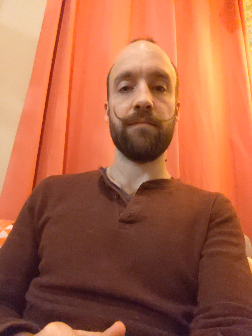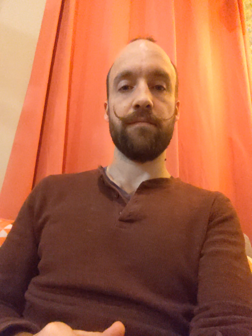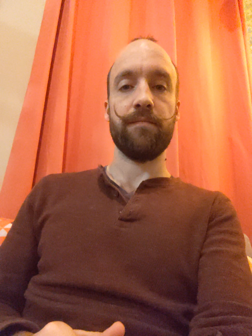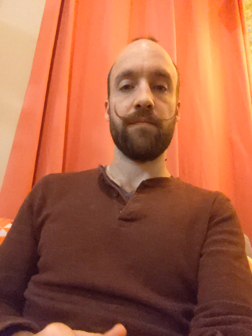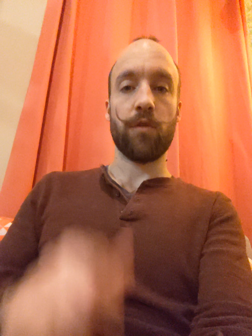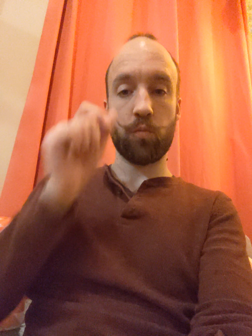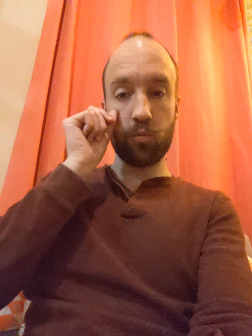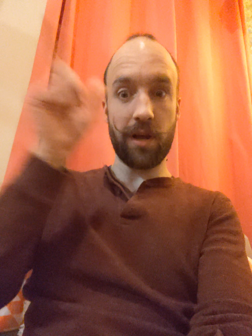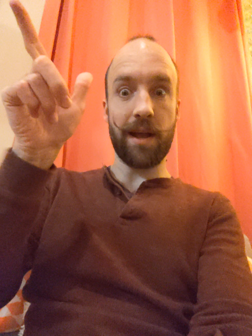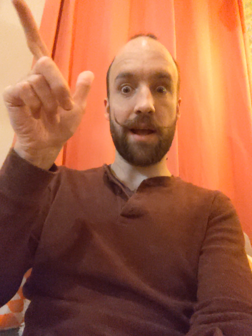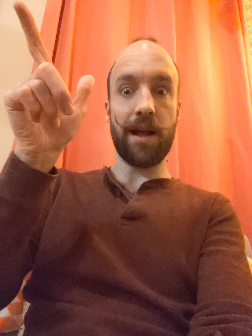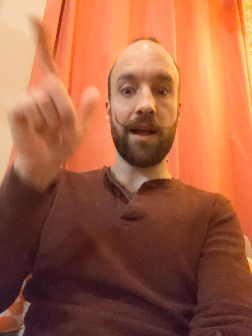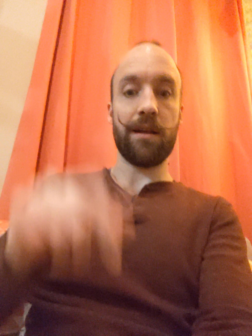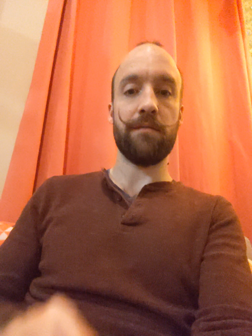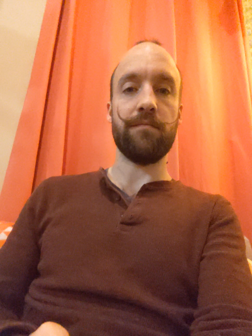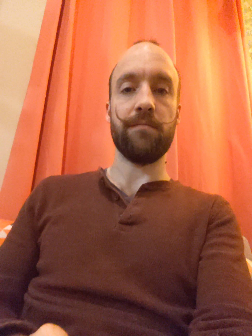awake